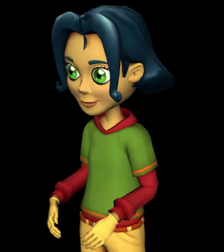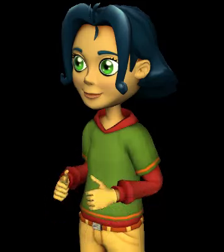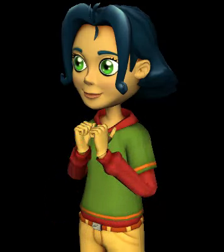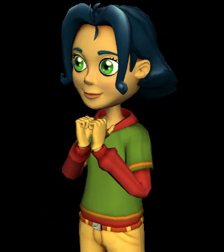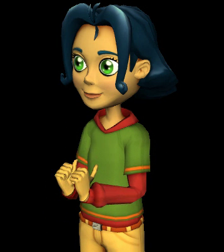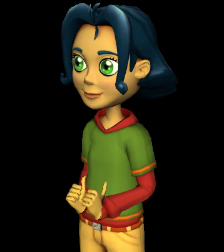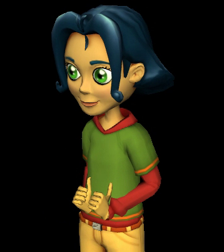حقيبة ظهر